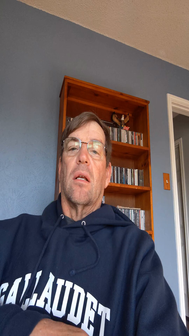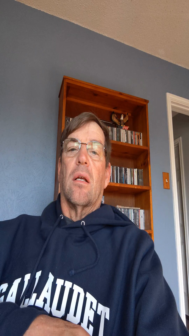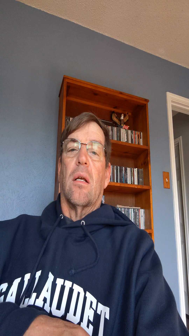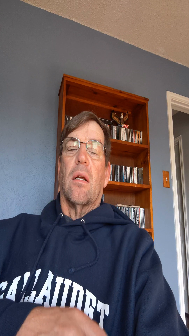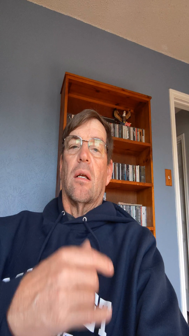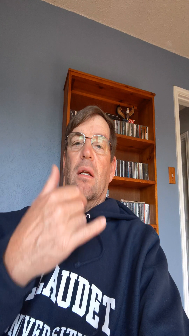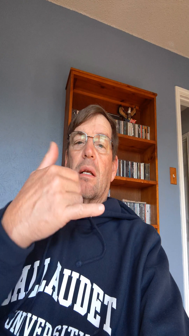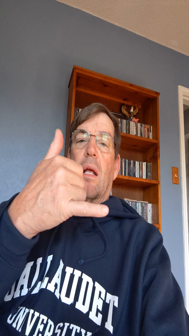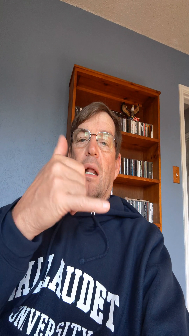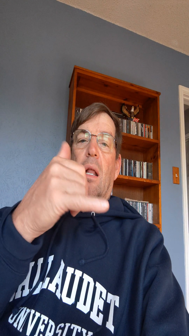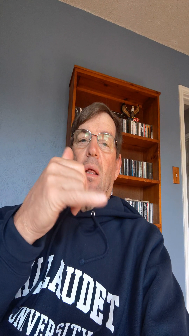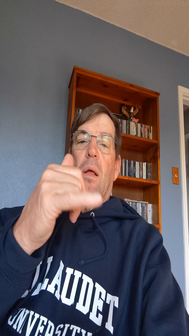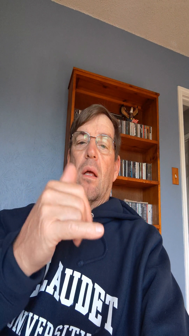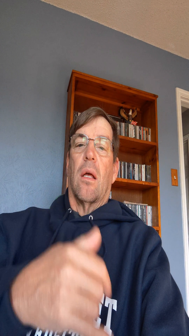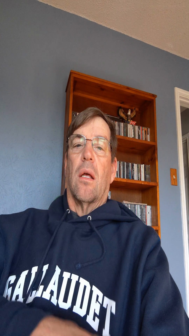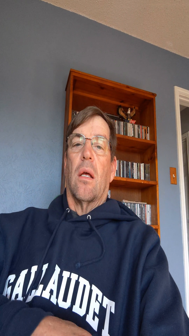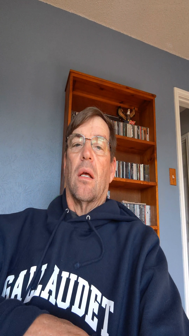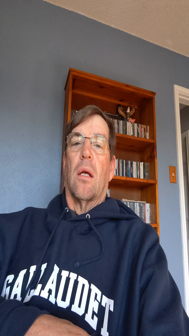yellow